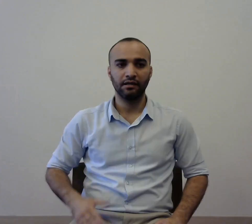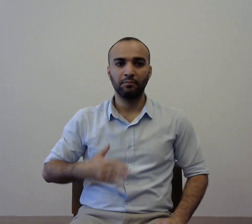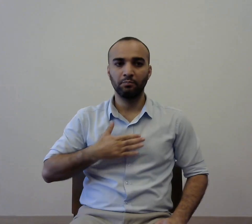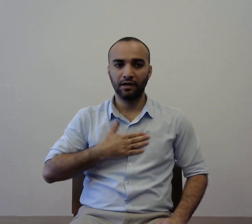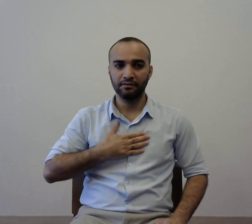mən